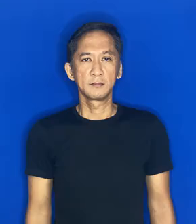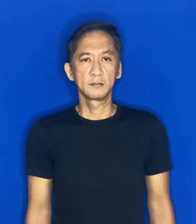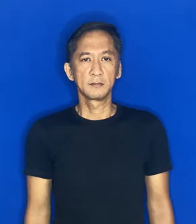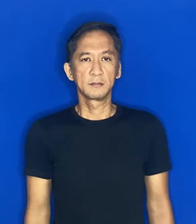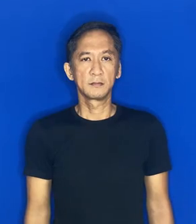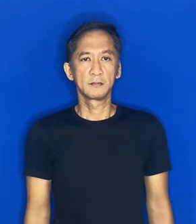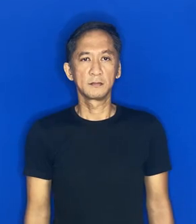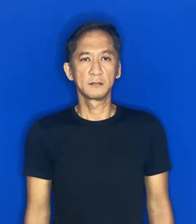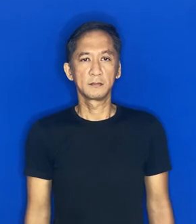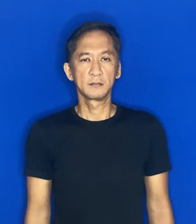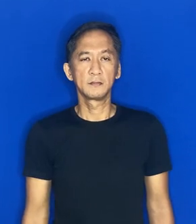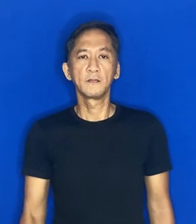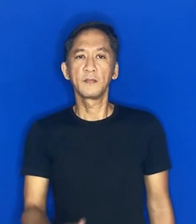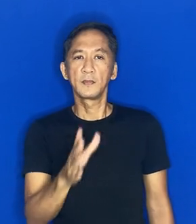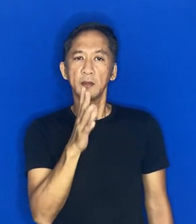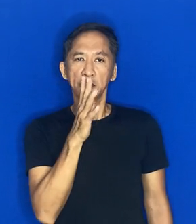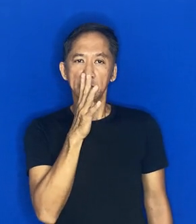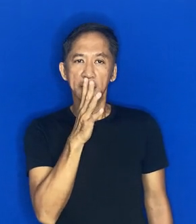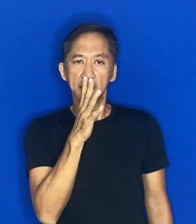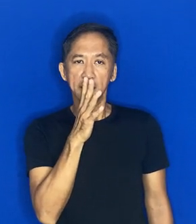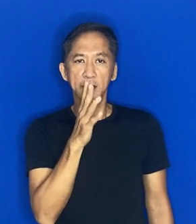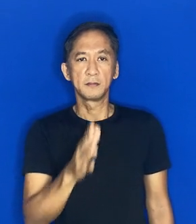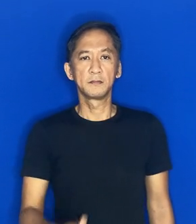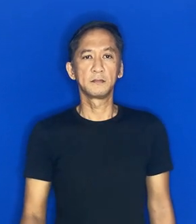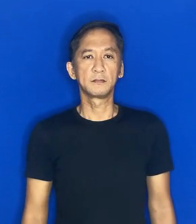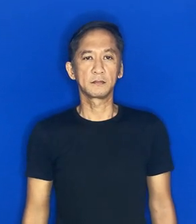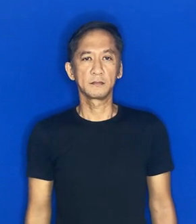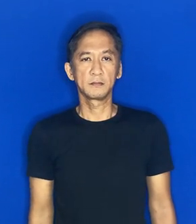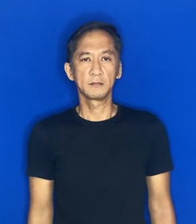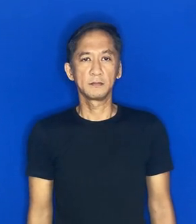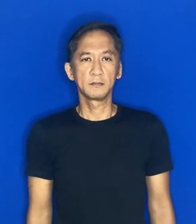mother